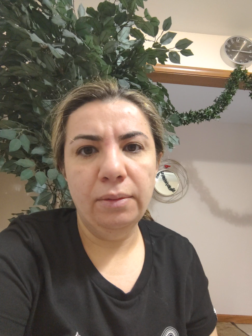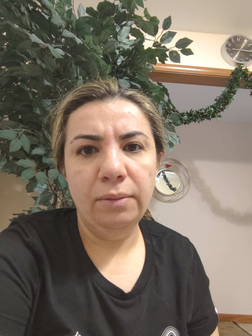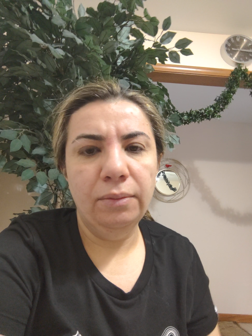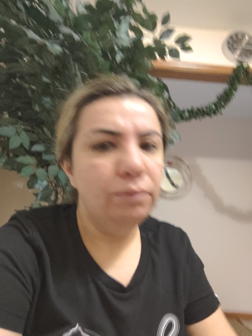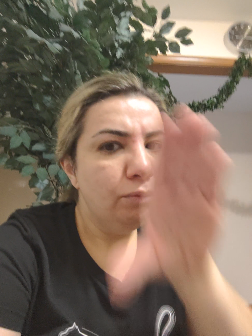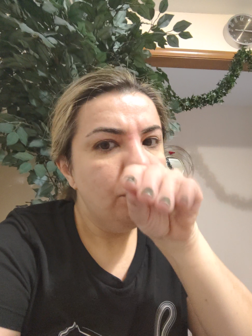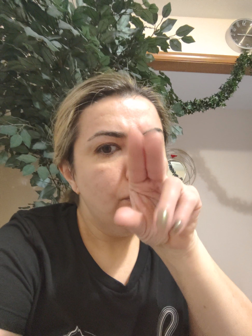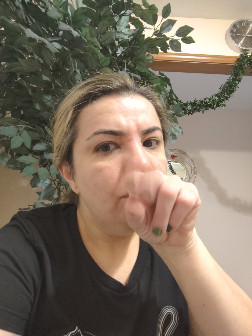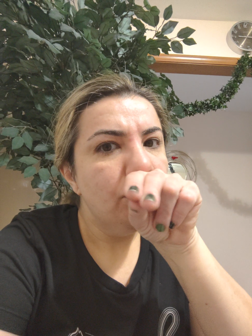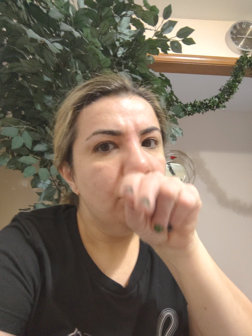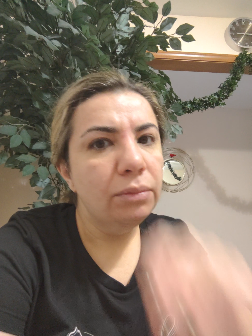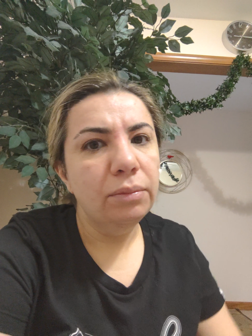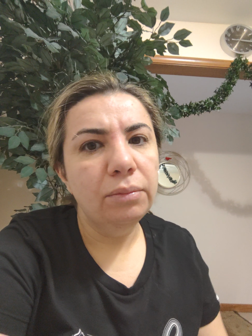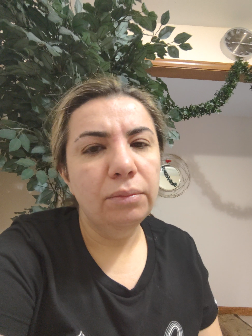duck